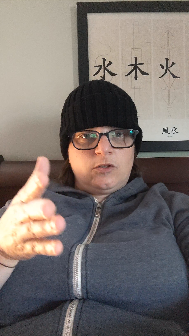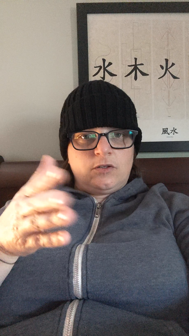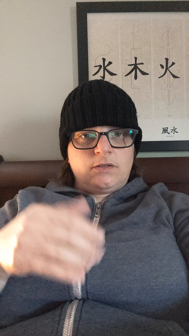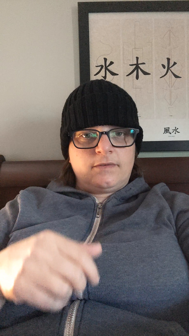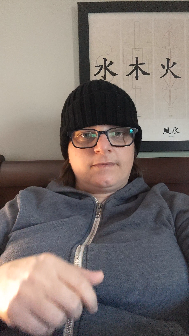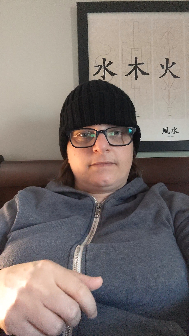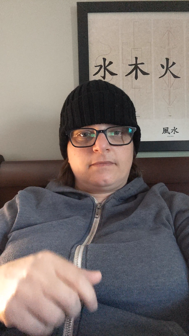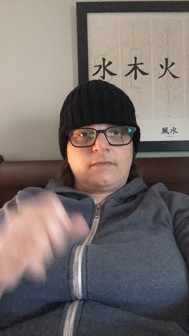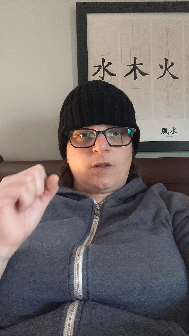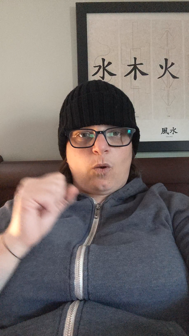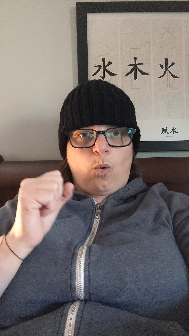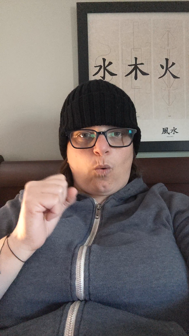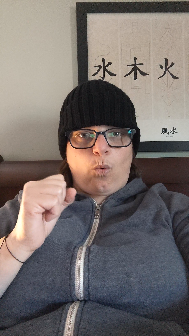cold